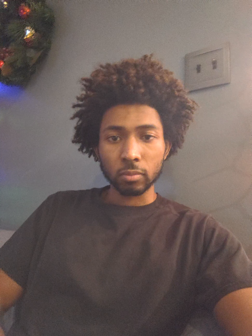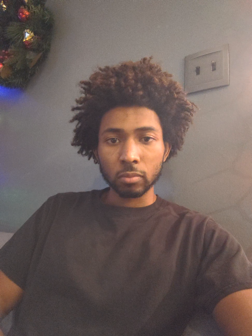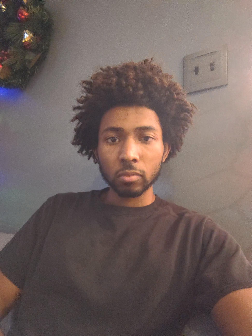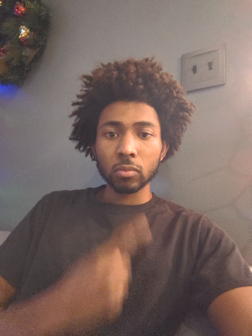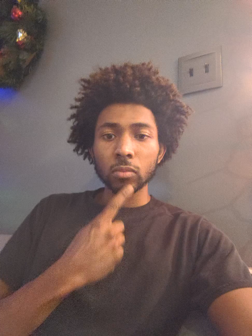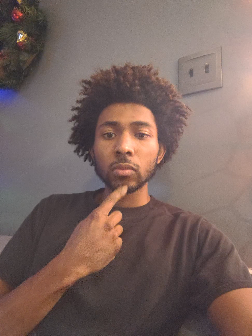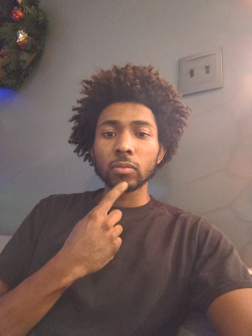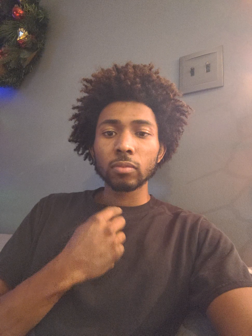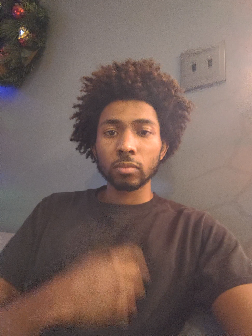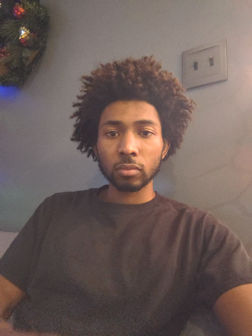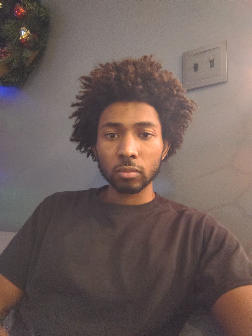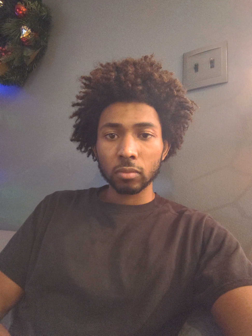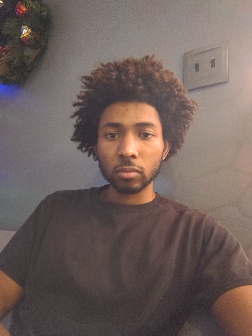red